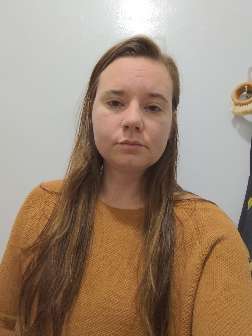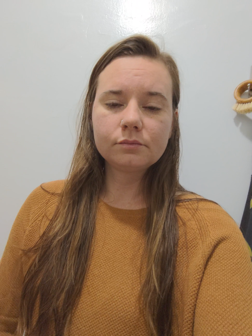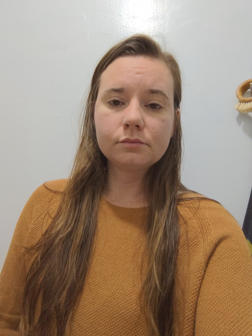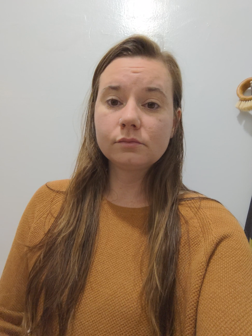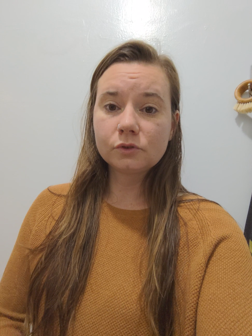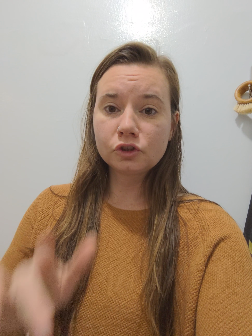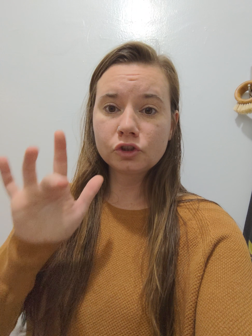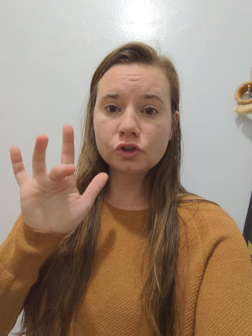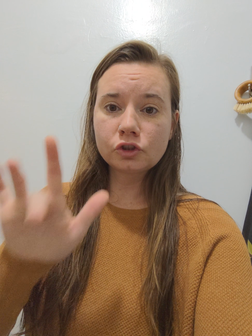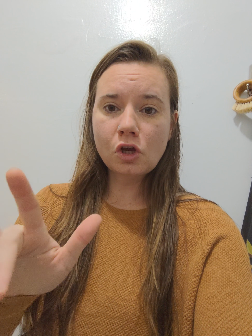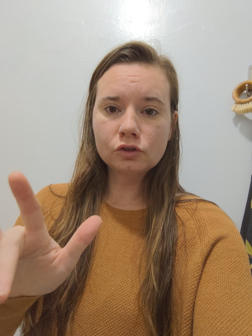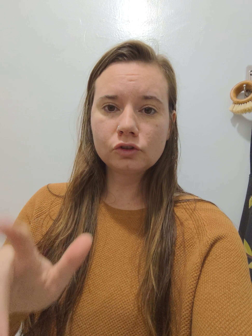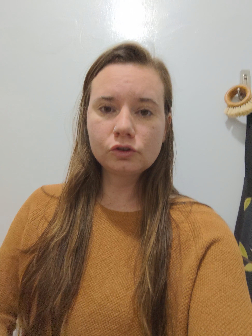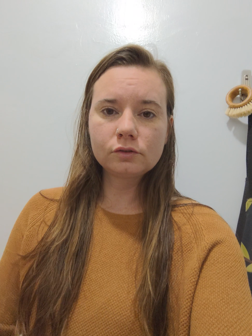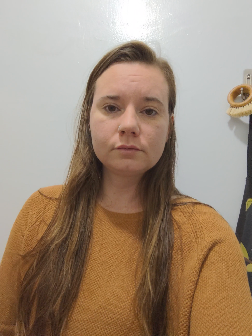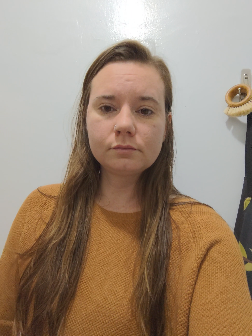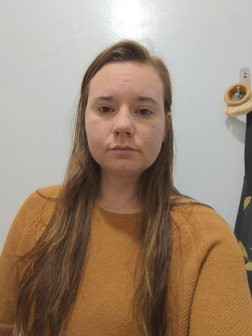touch